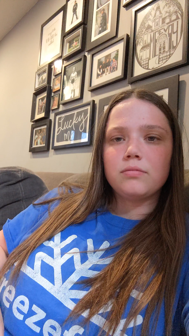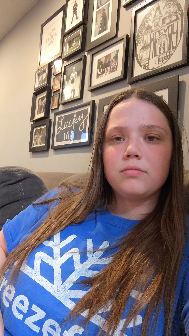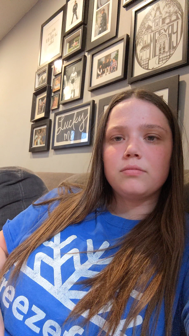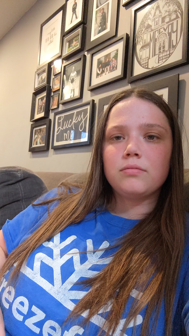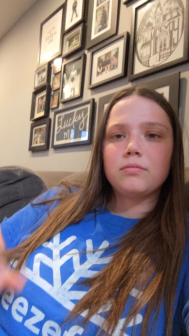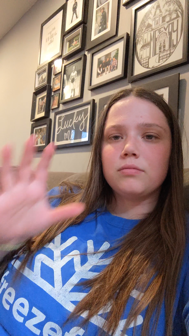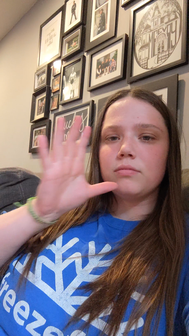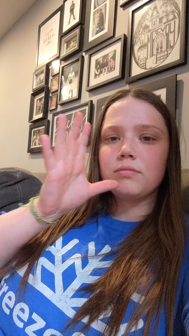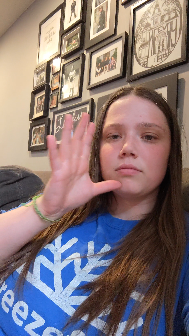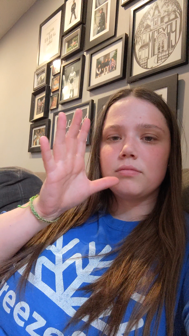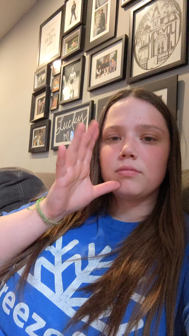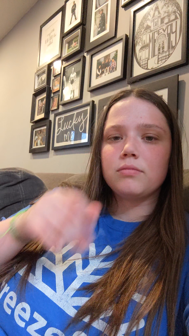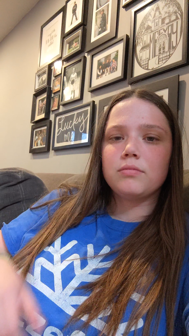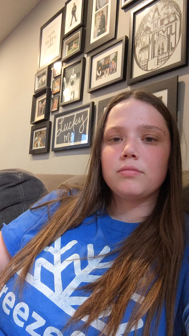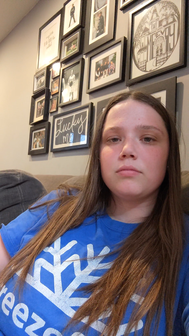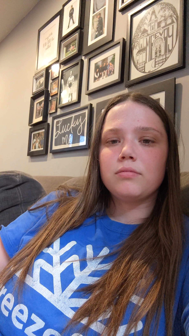mommy